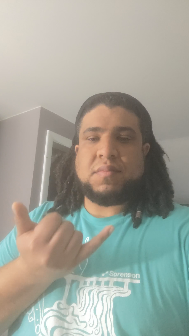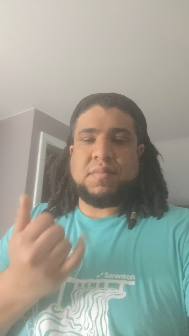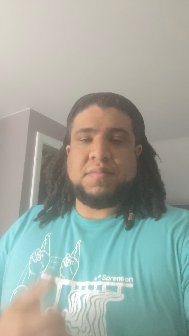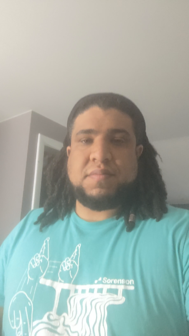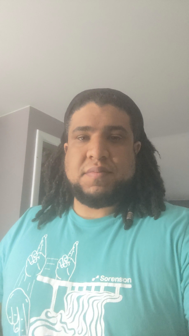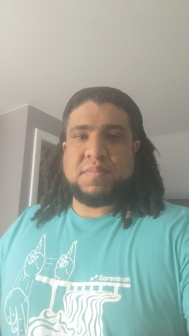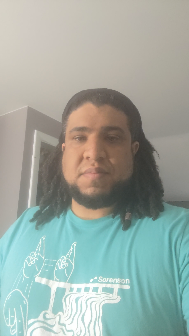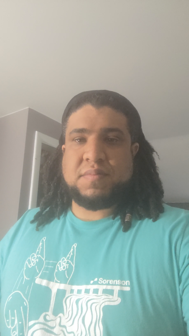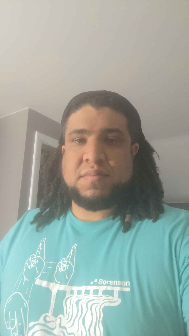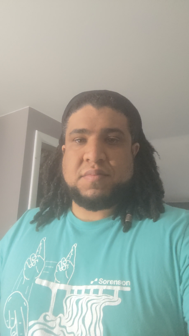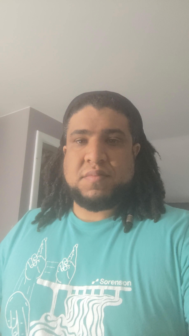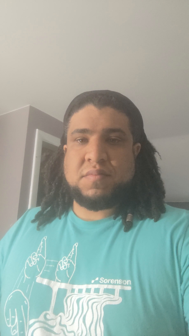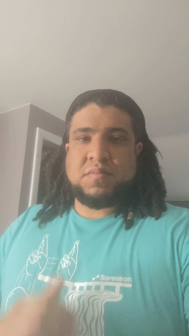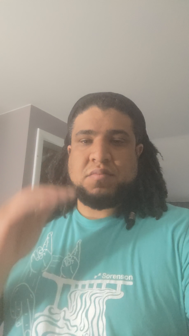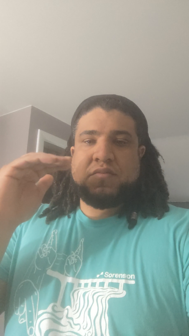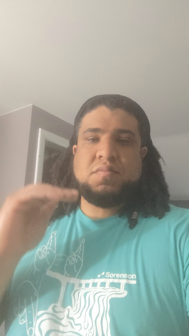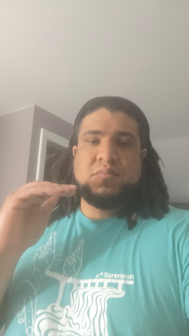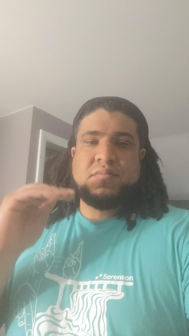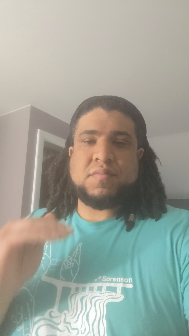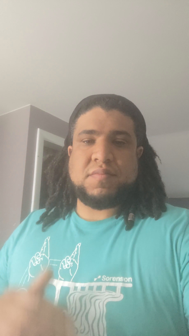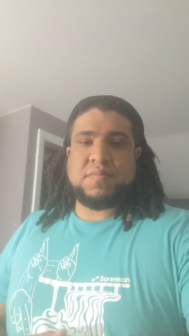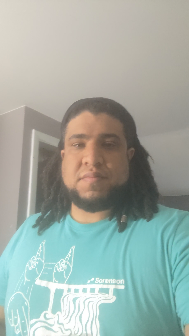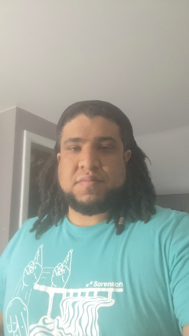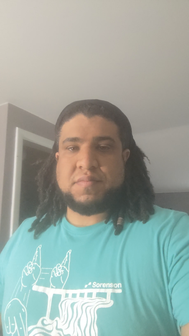short